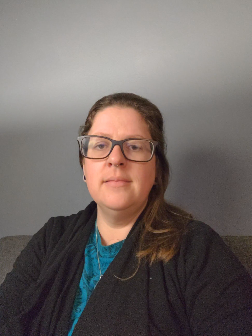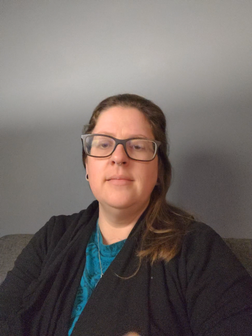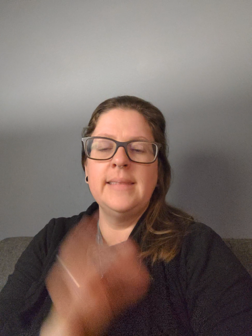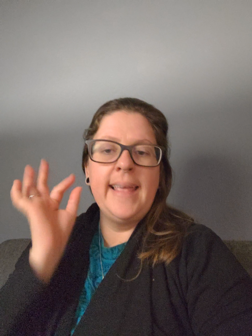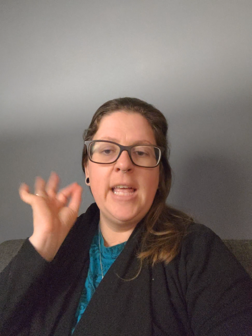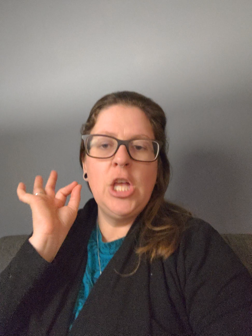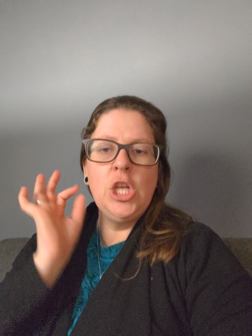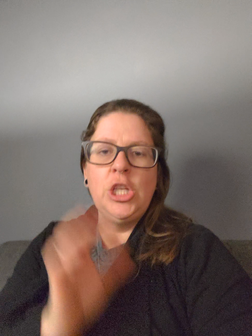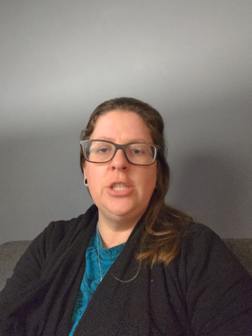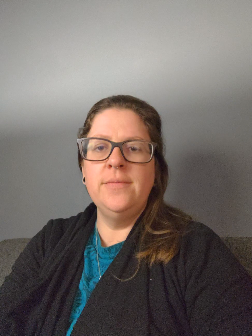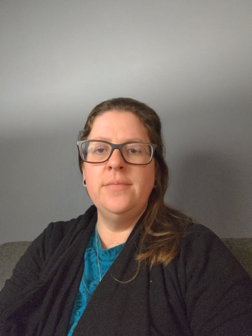hair